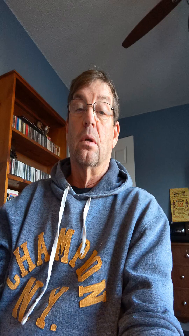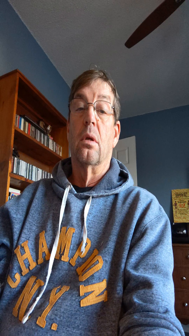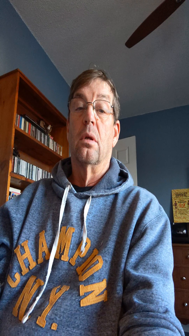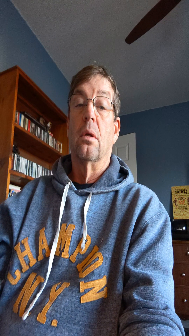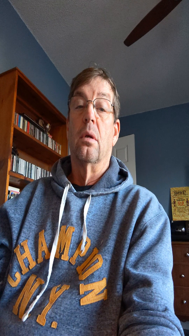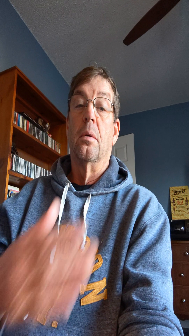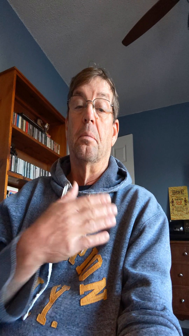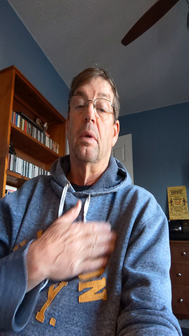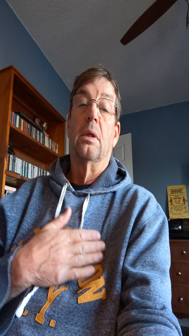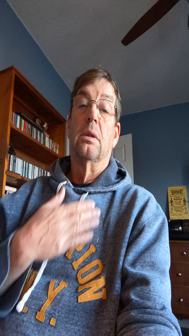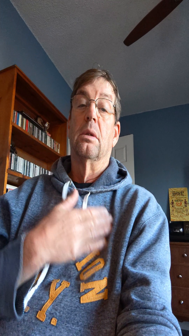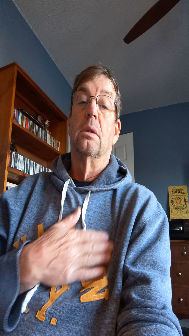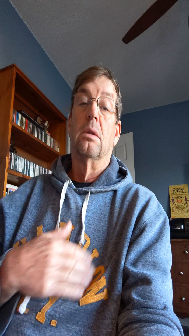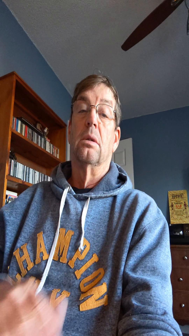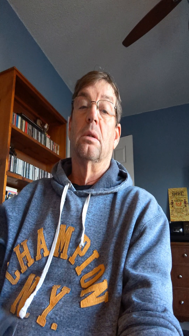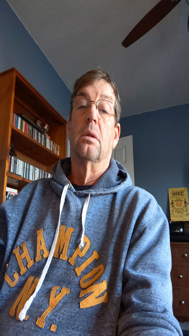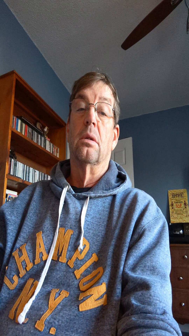please